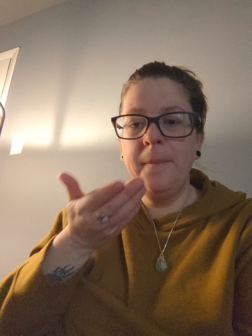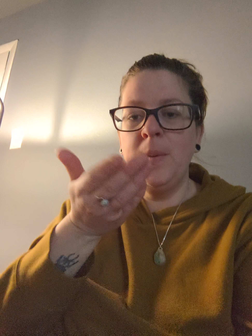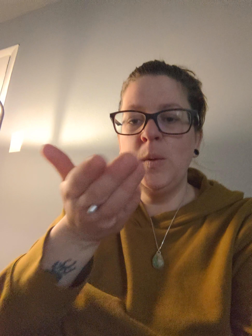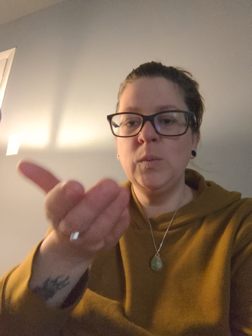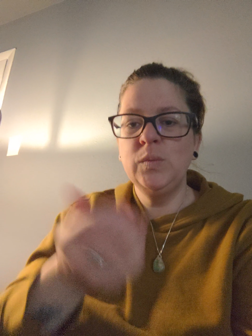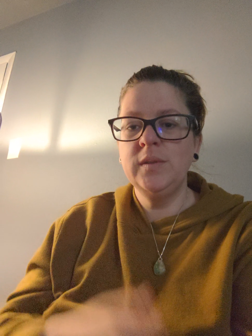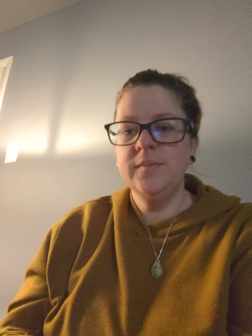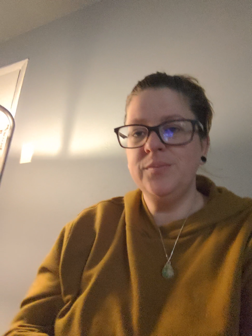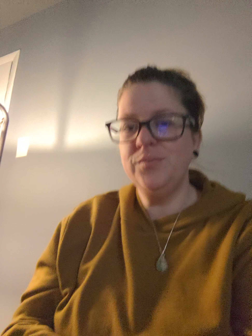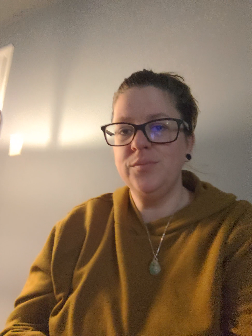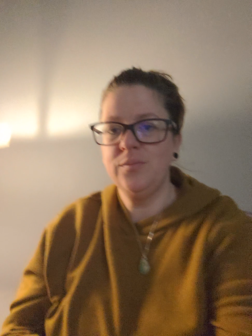boat